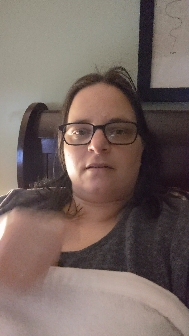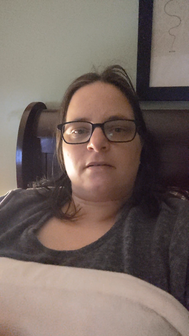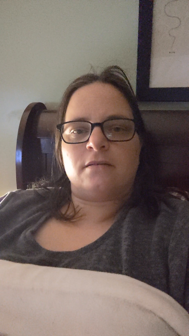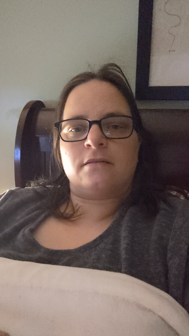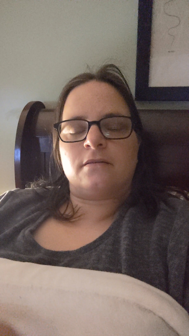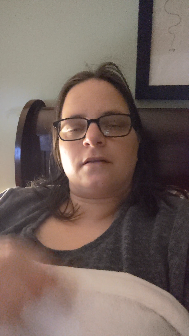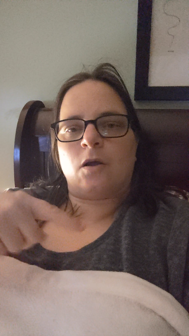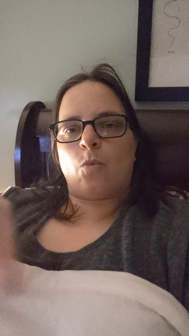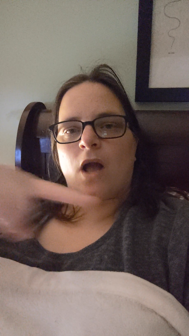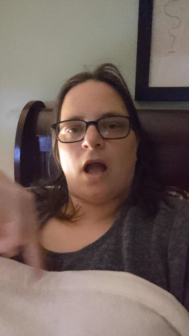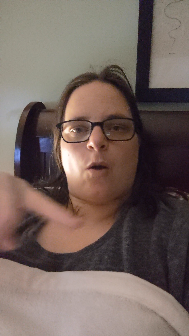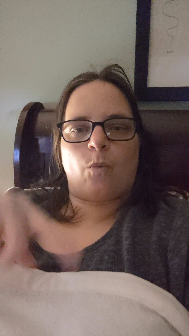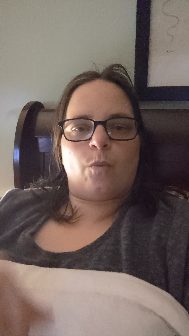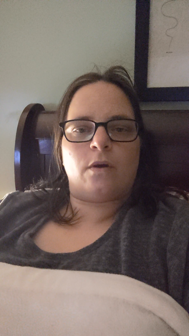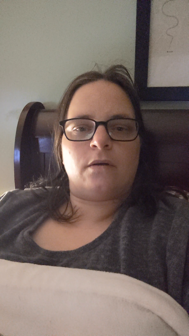around